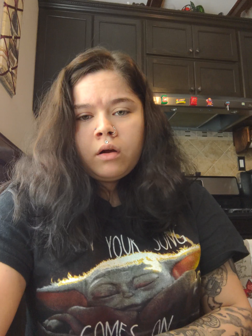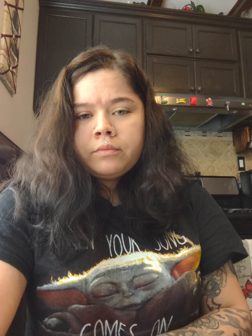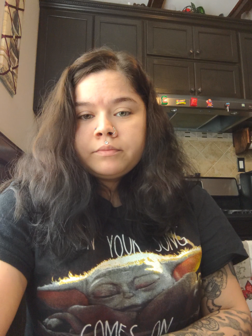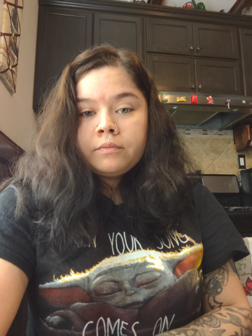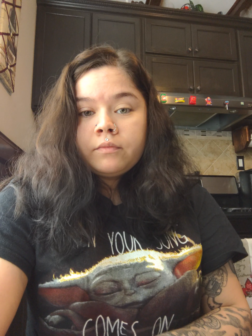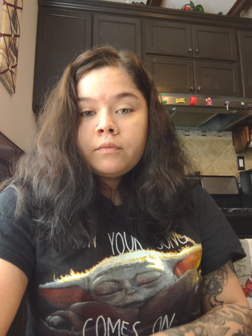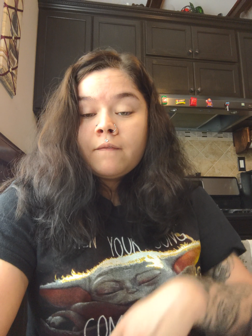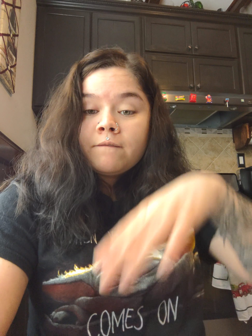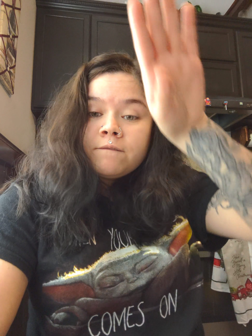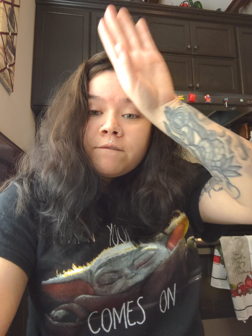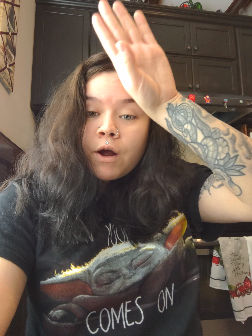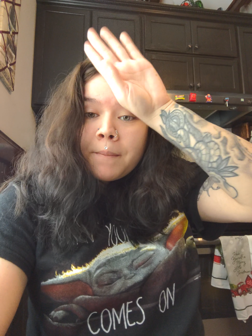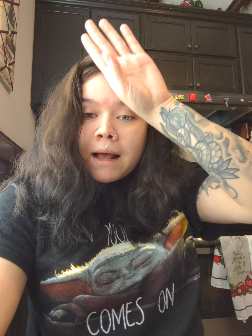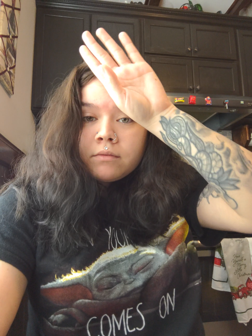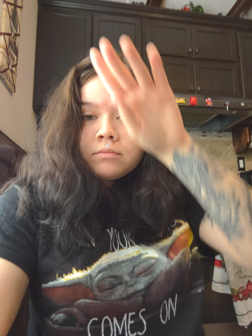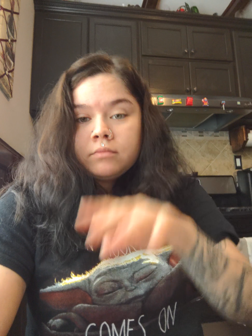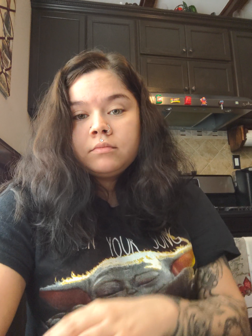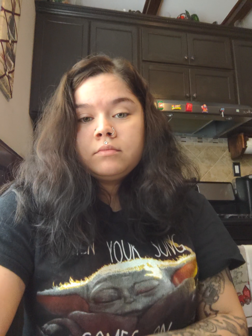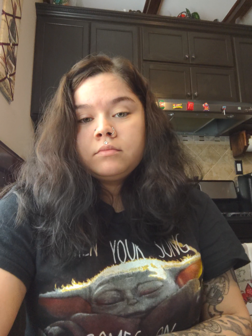fireman